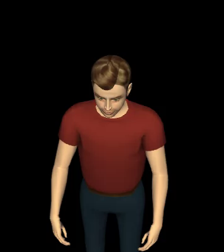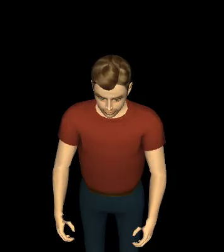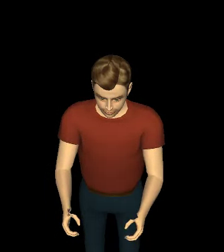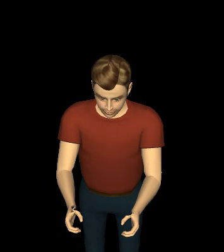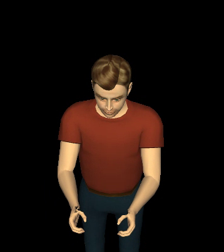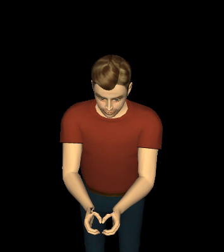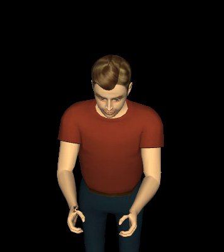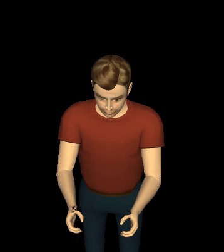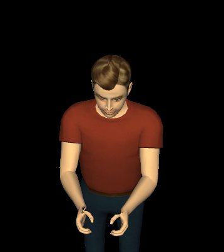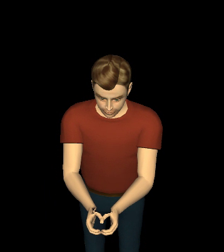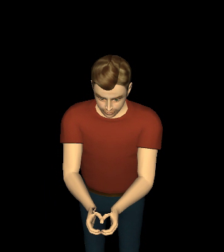يجتمع